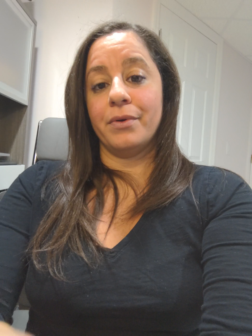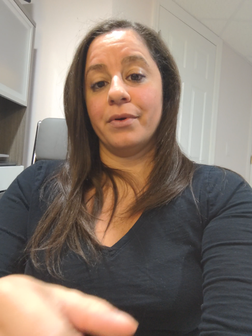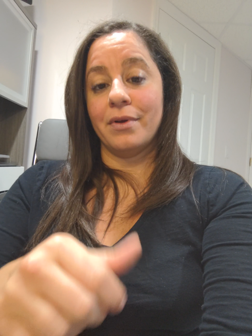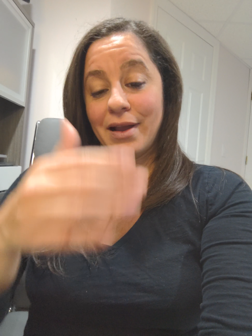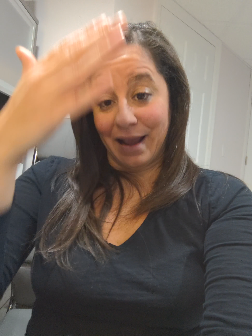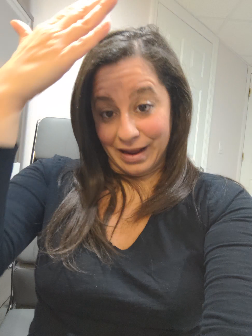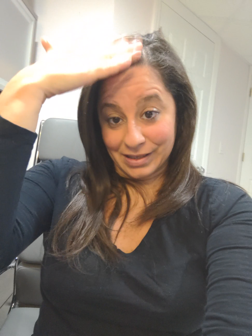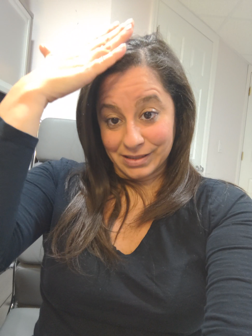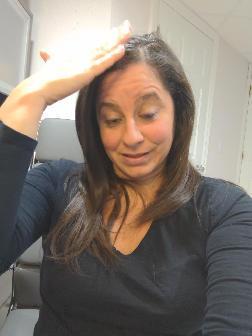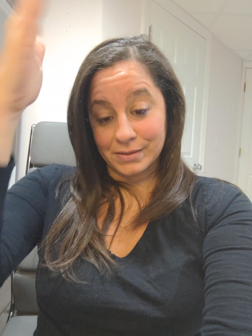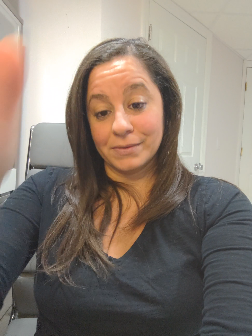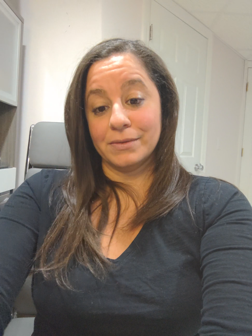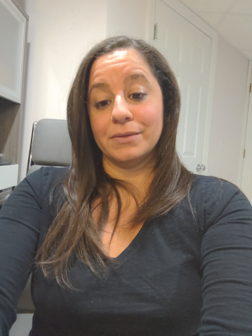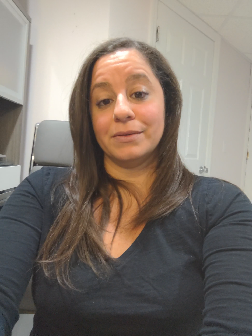hat